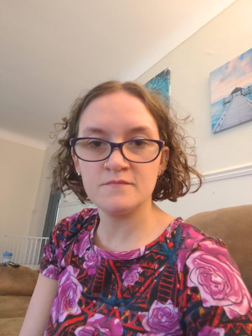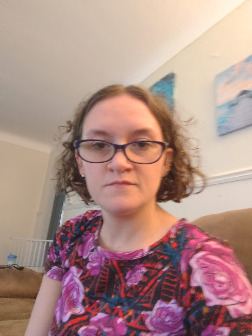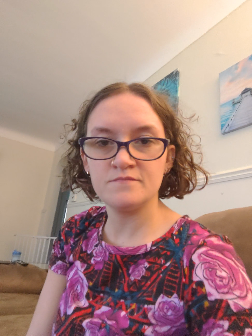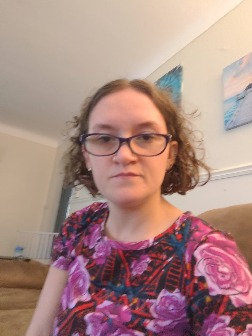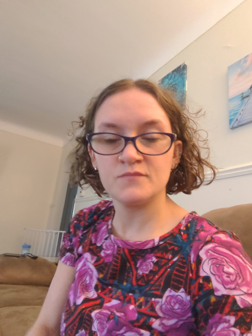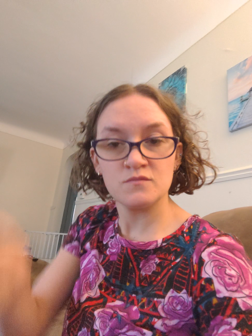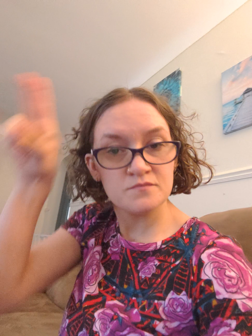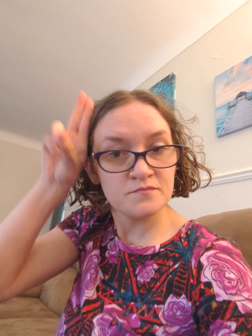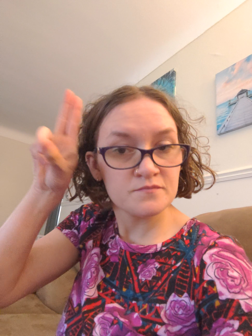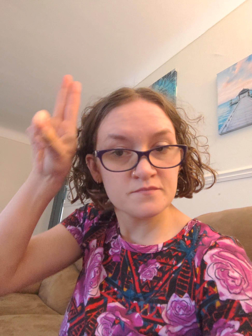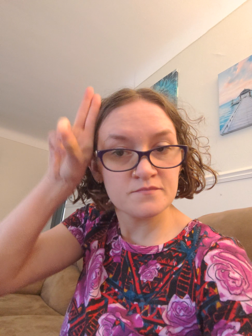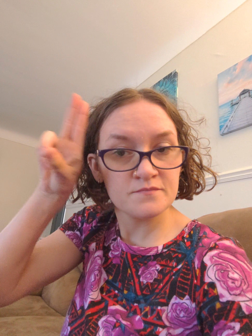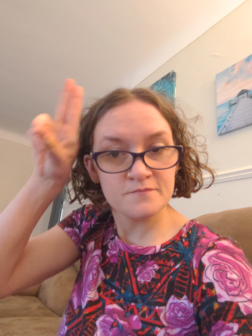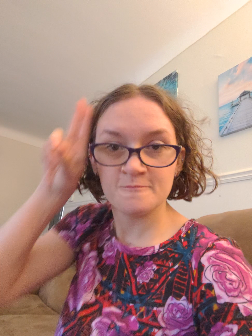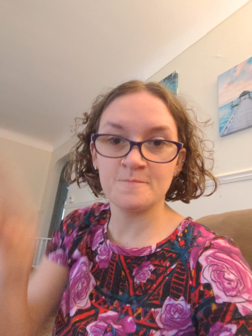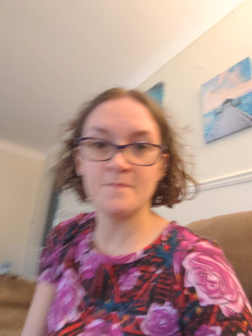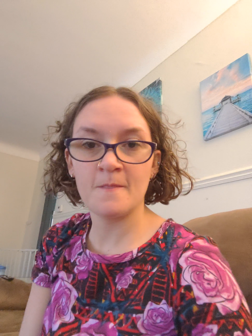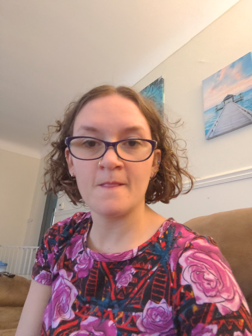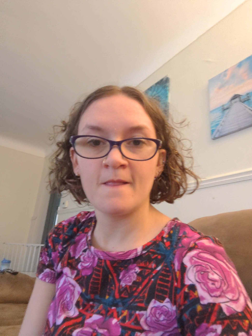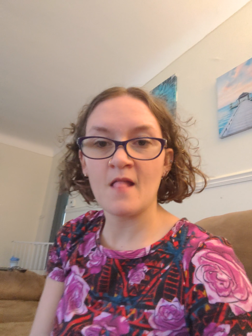uncle